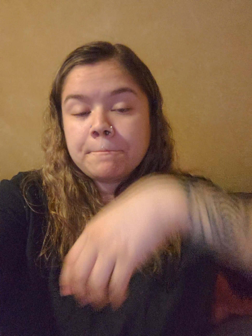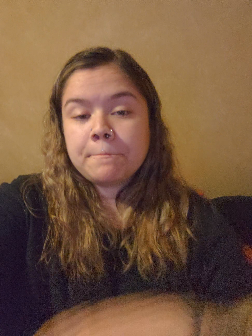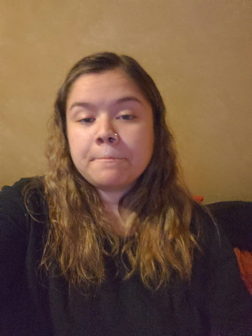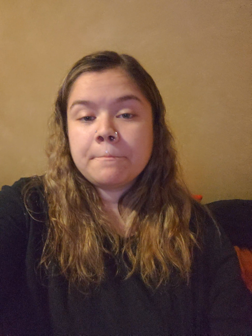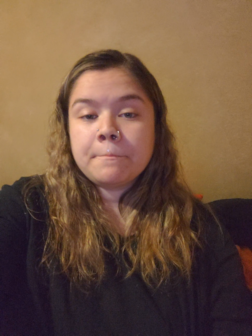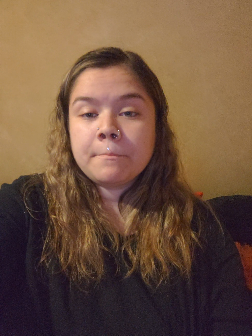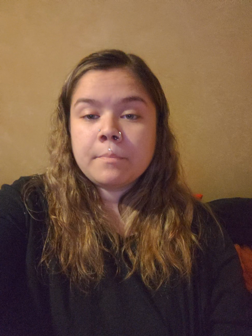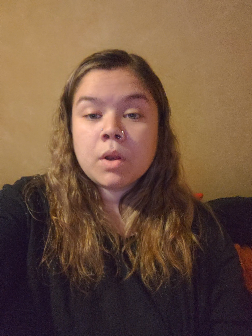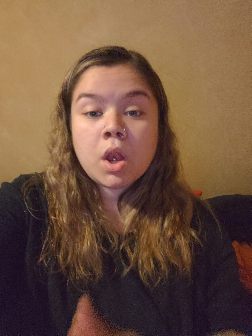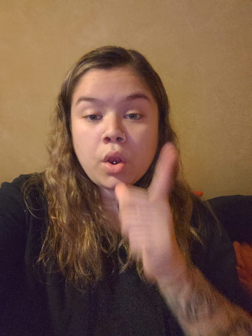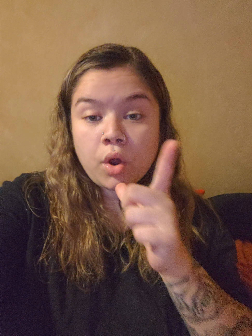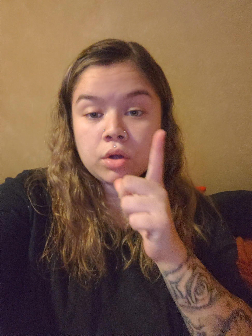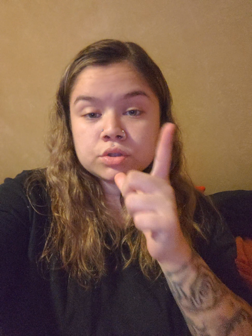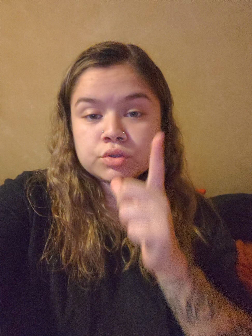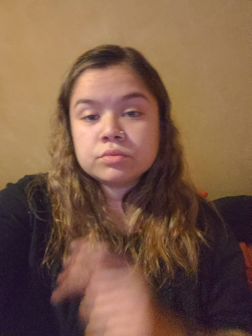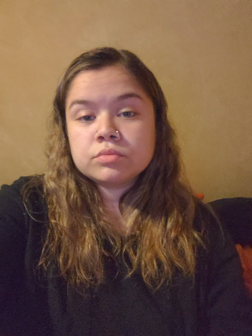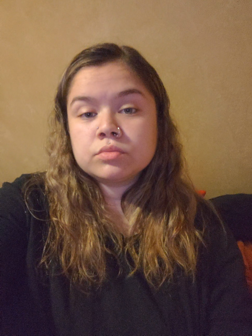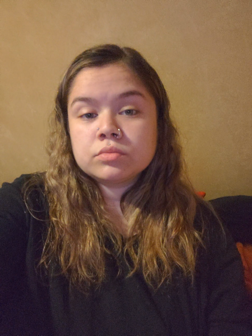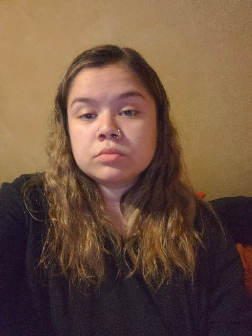lunch